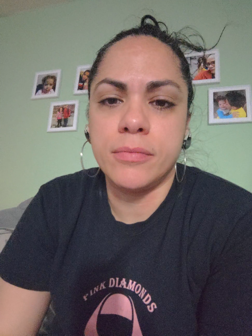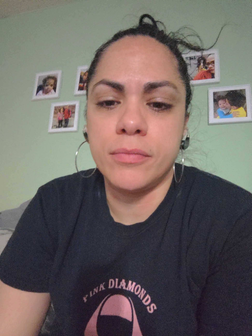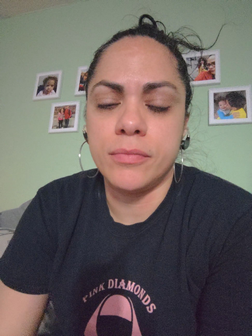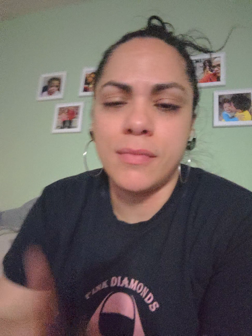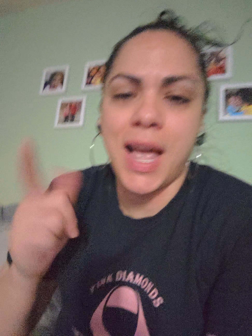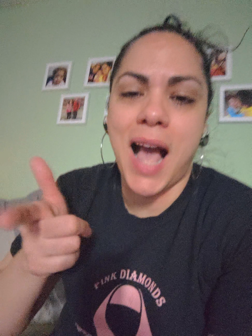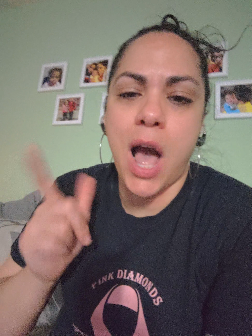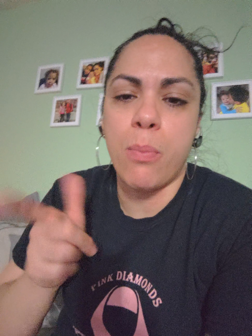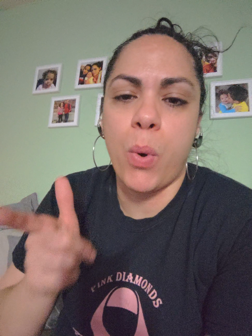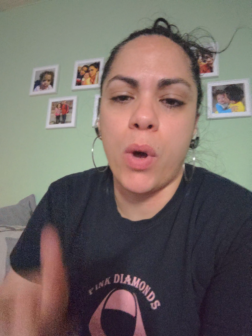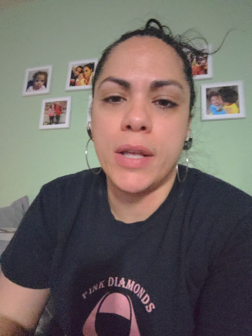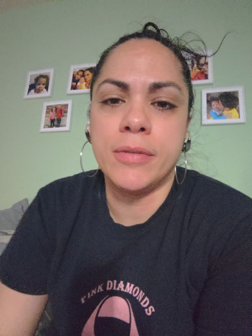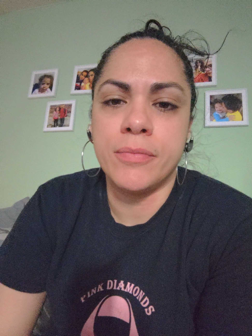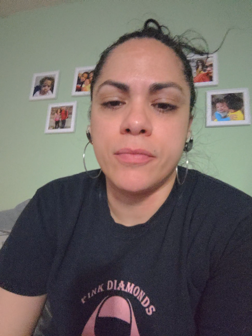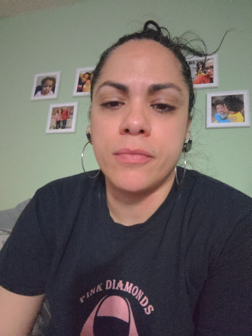cowboy